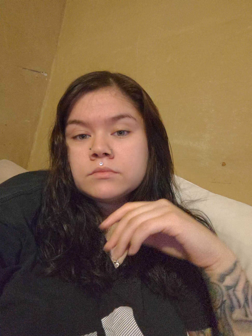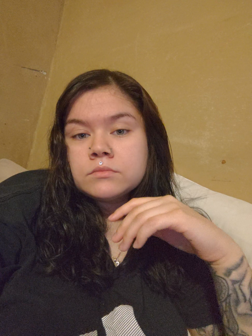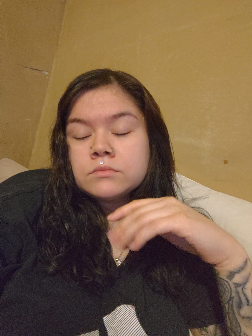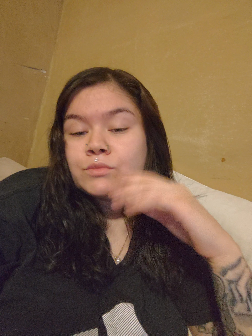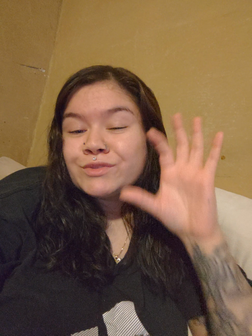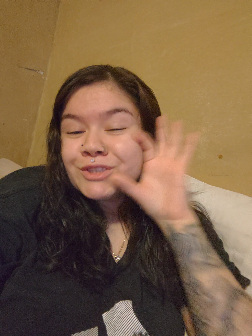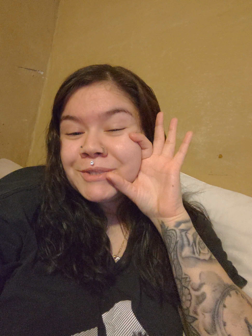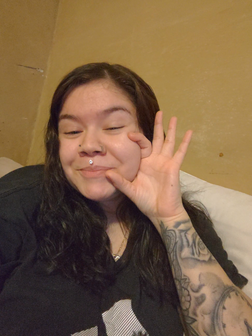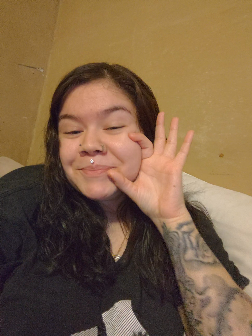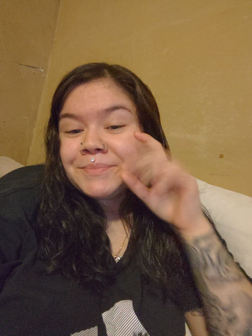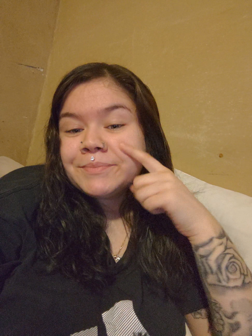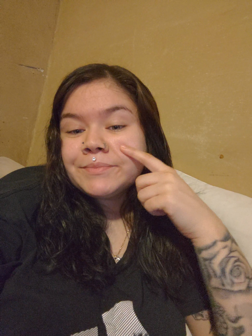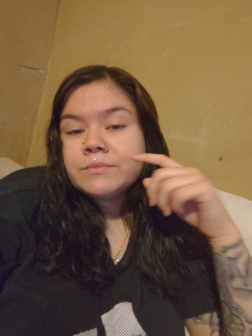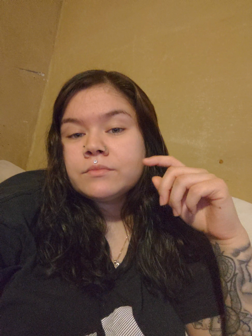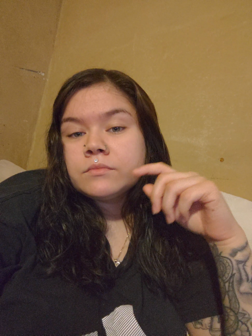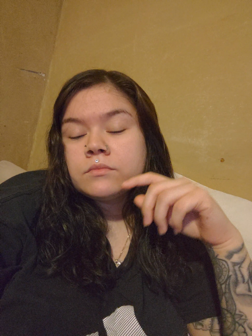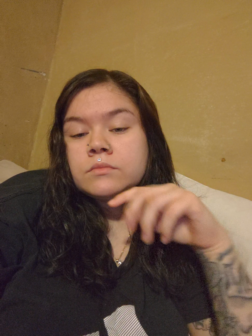cheek